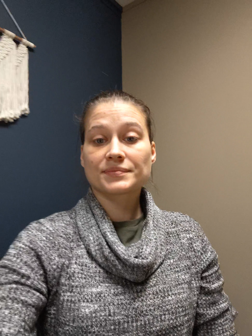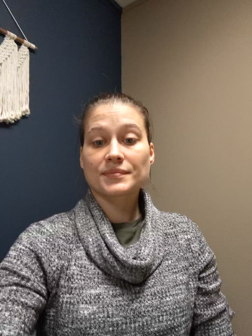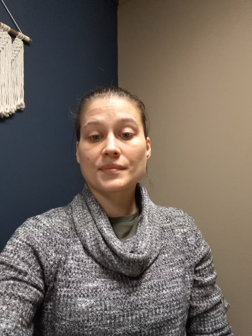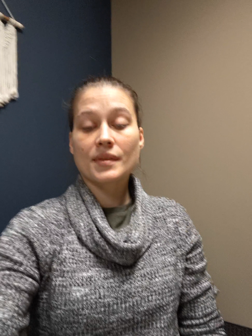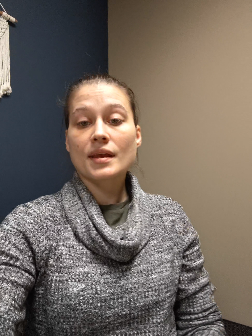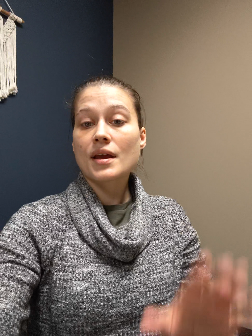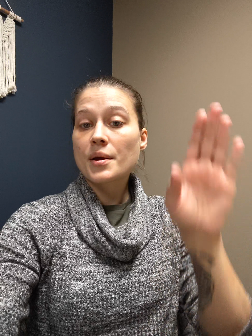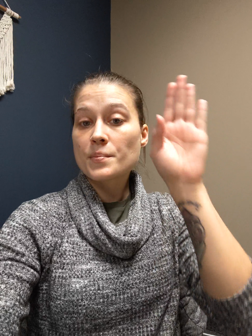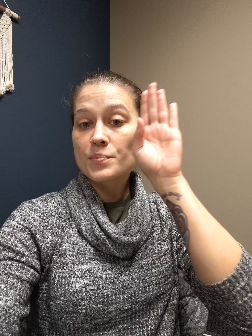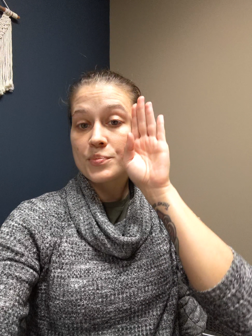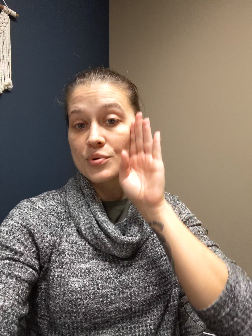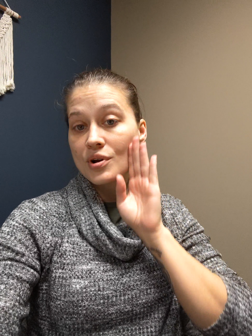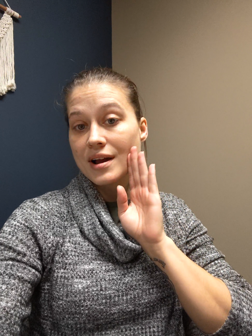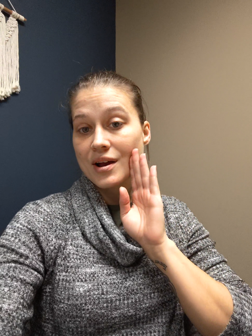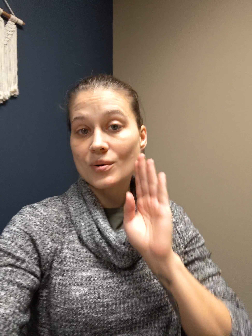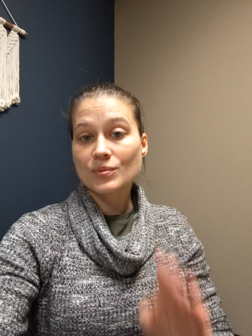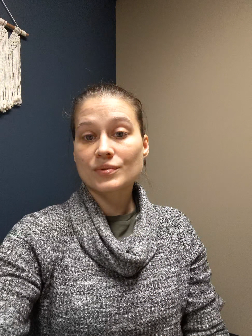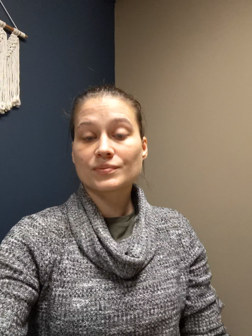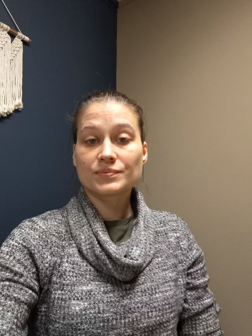brown